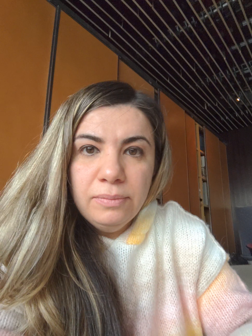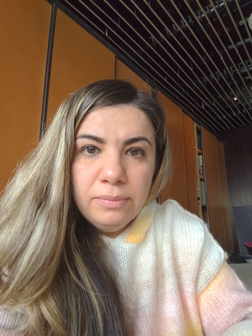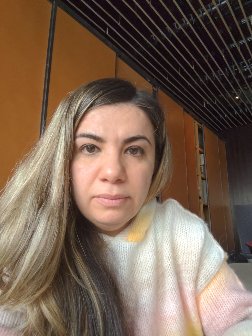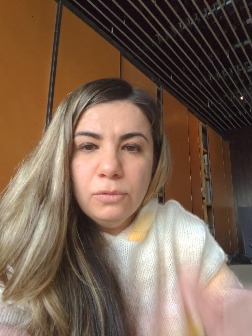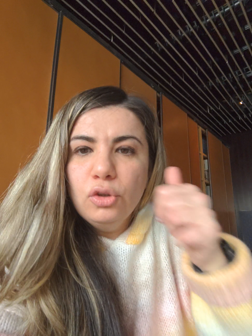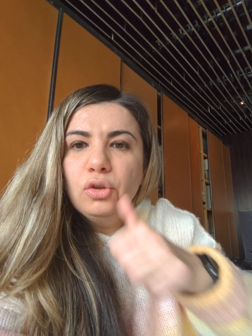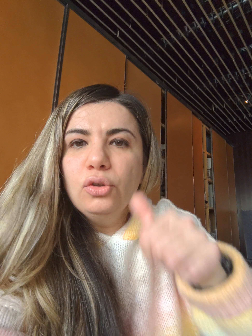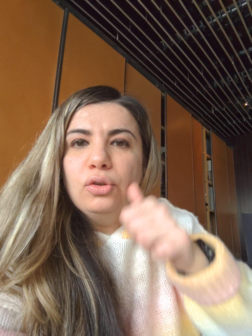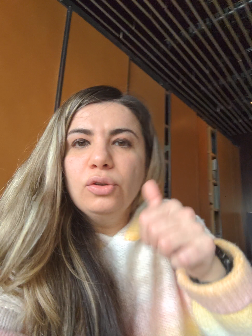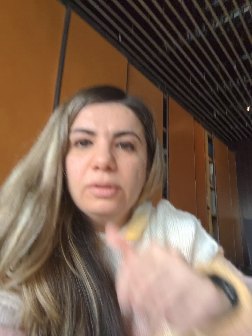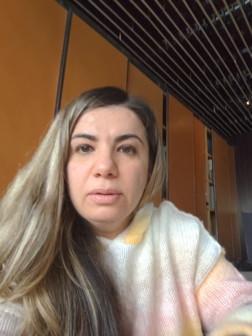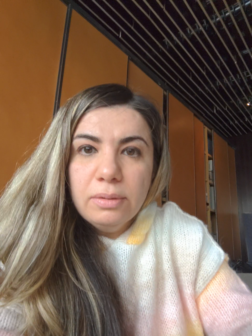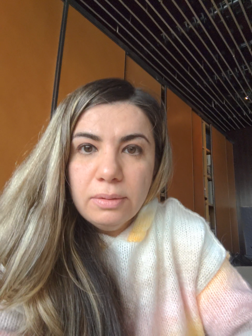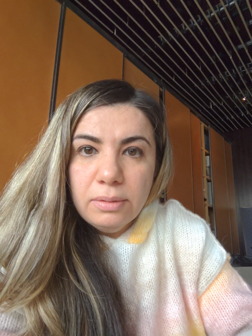girl